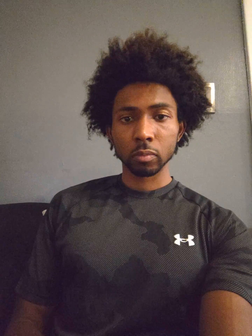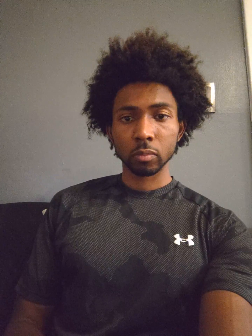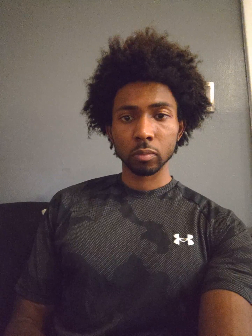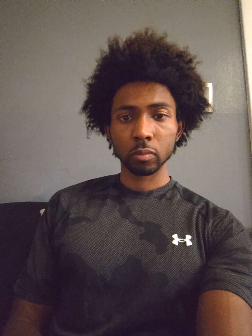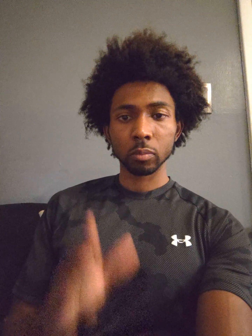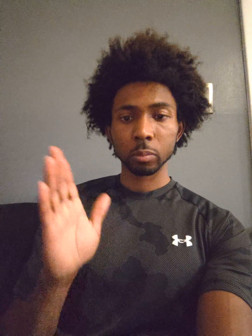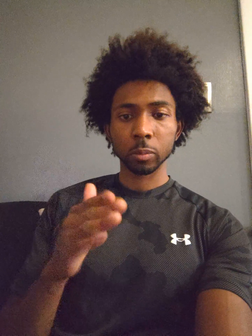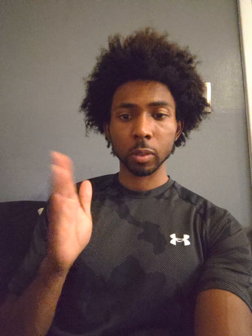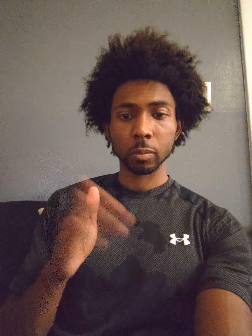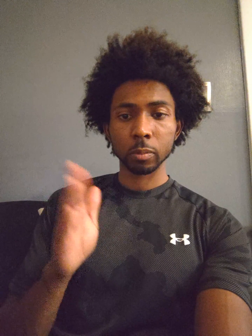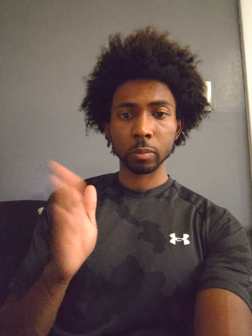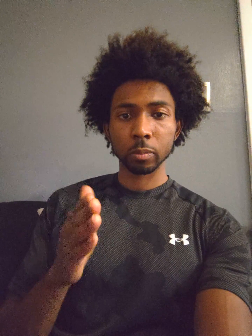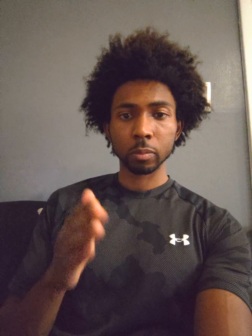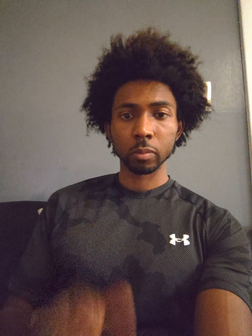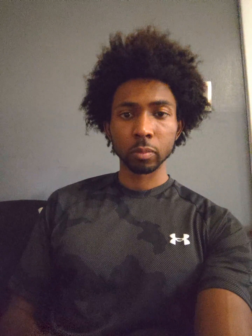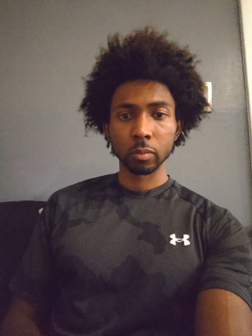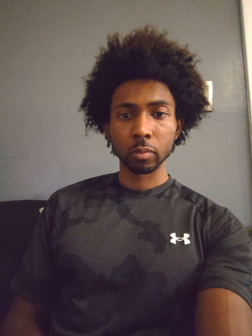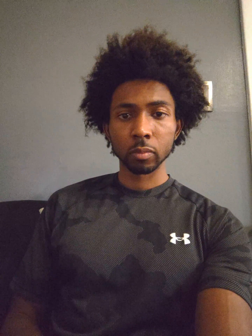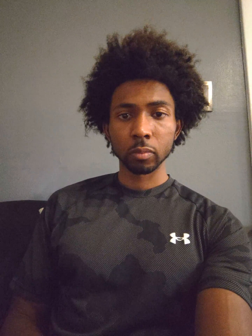clap